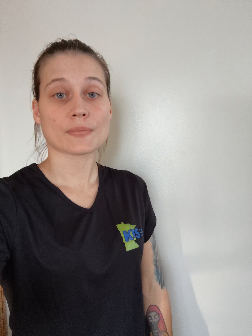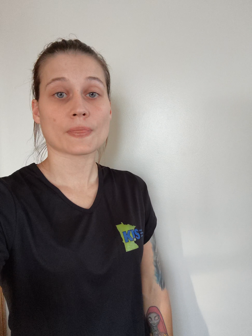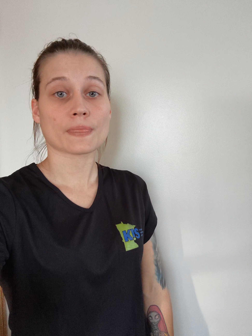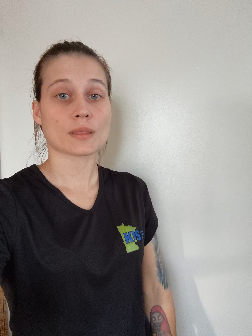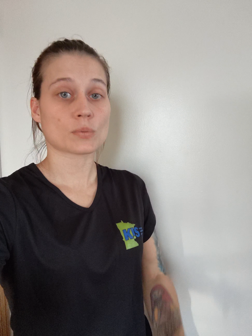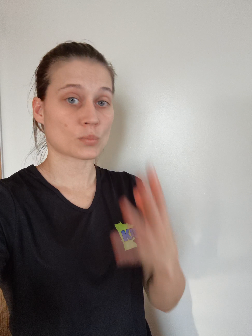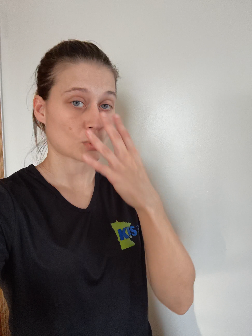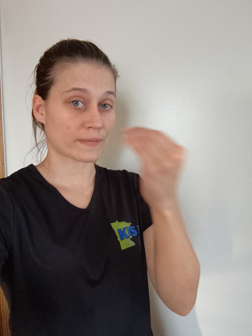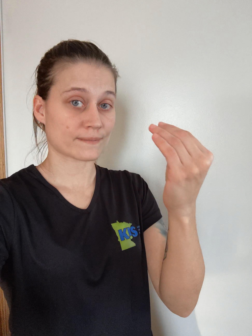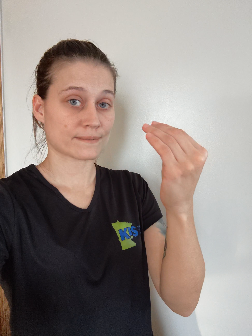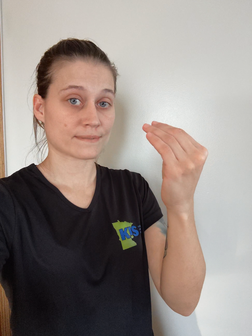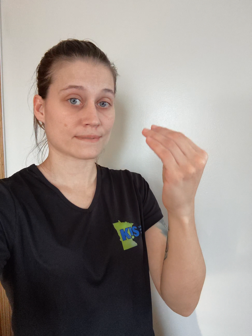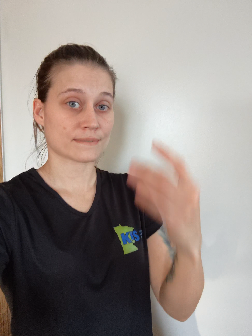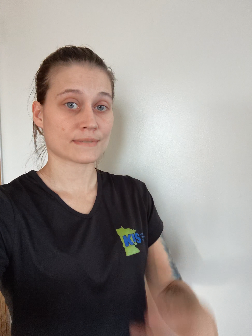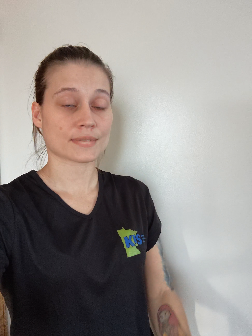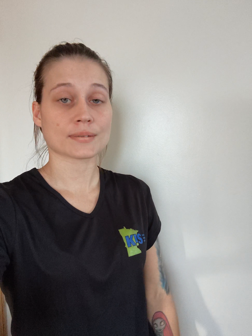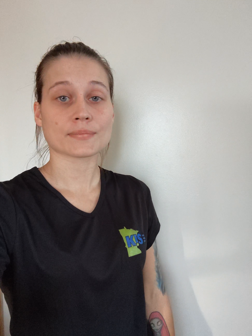wolf